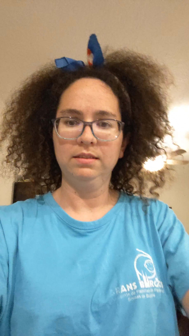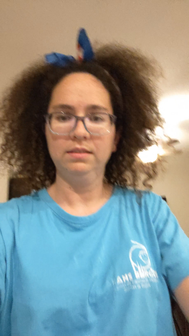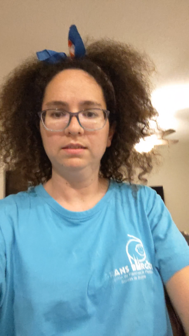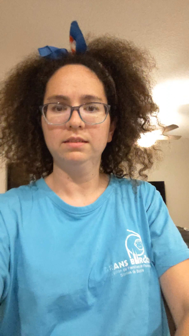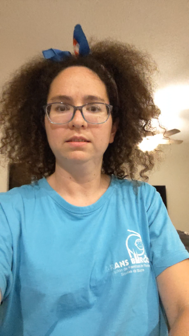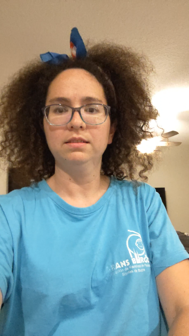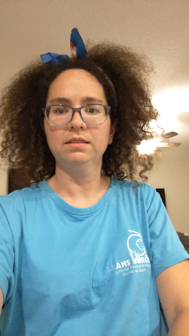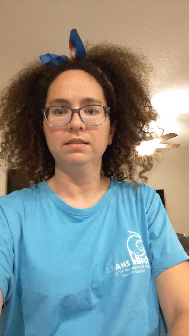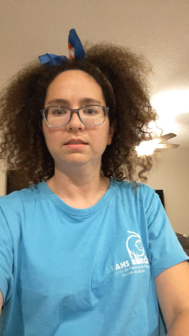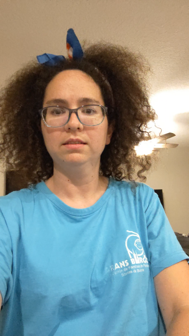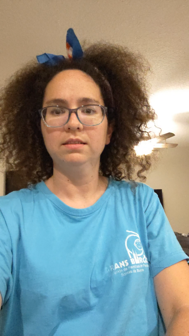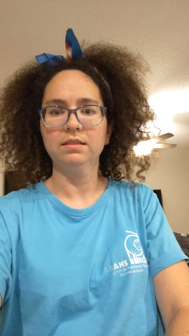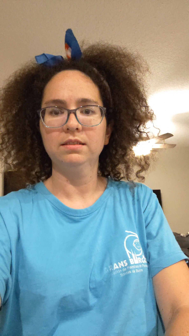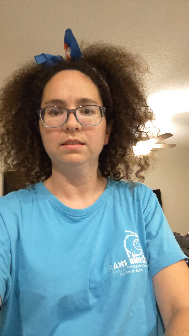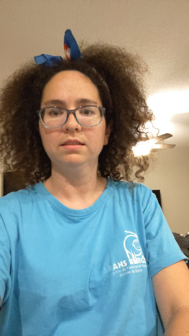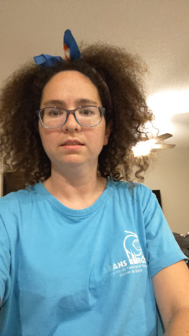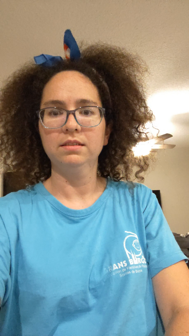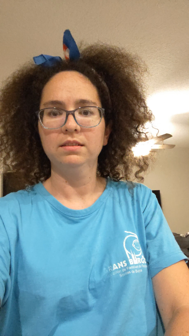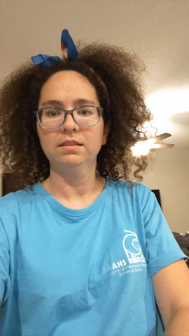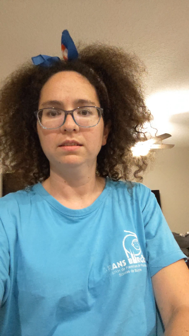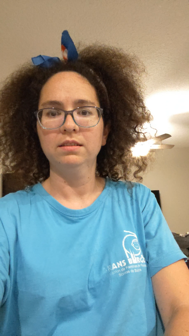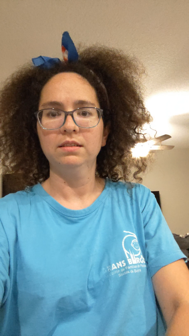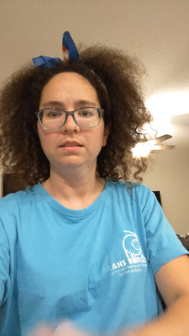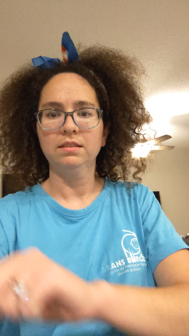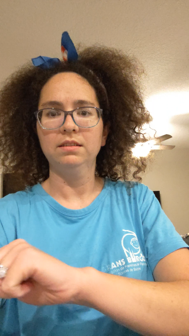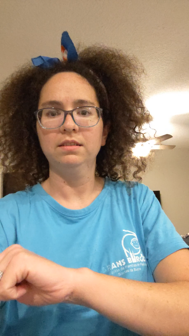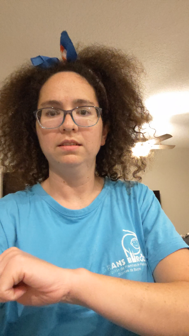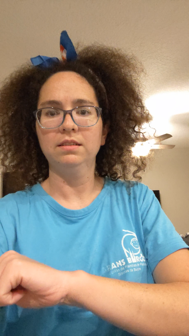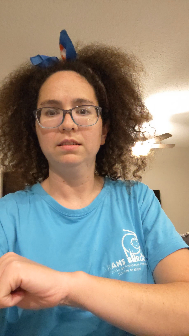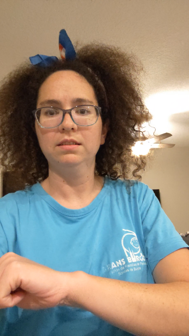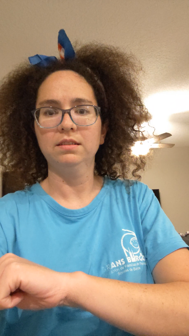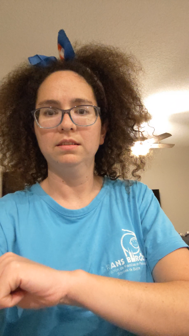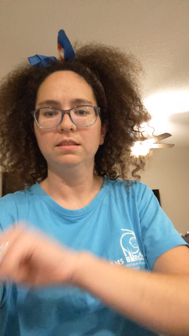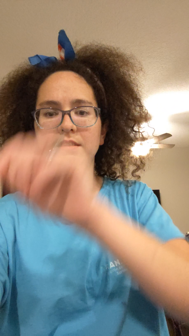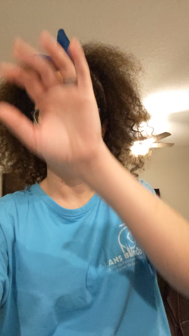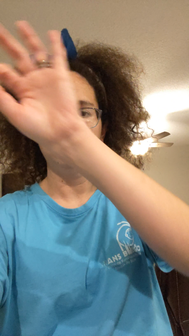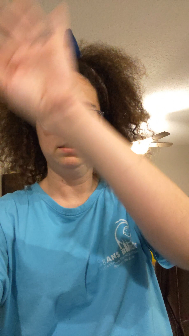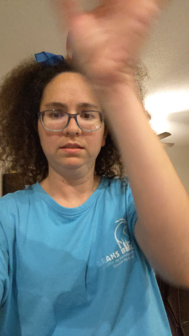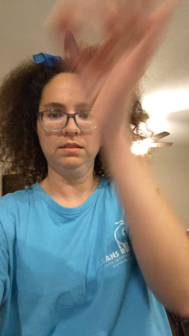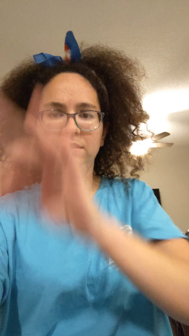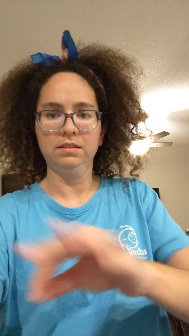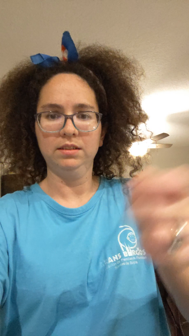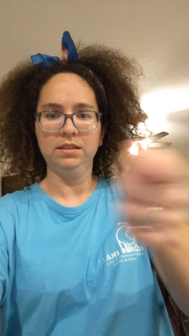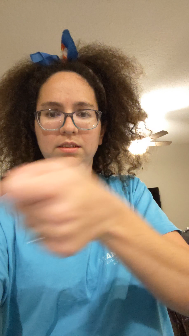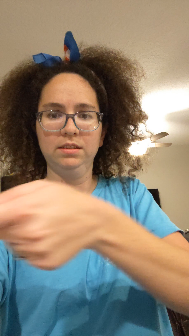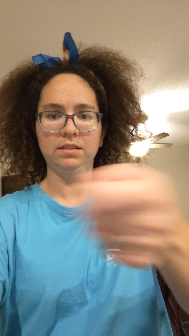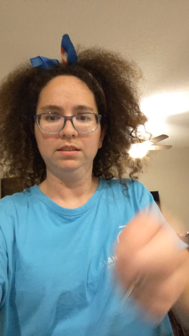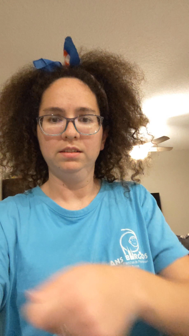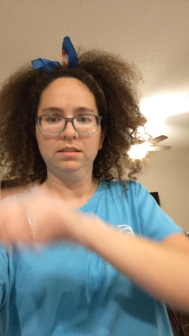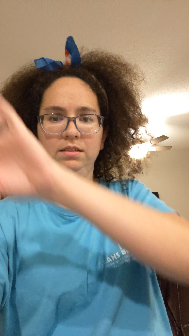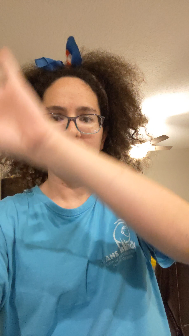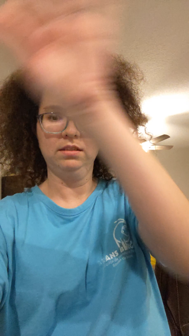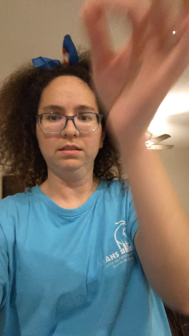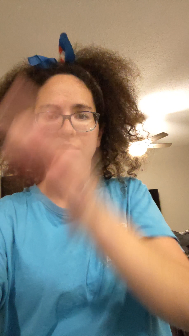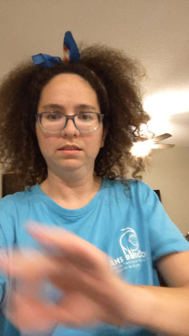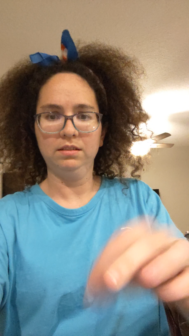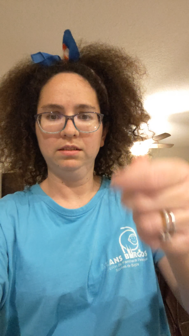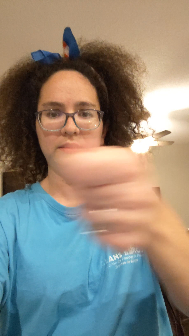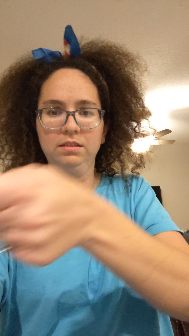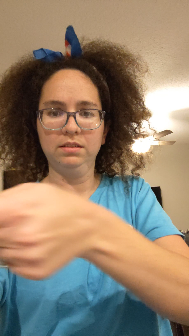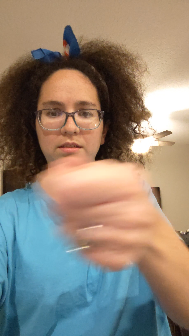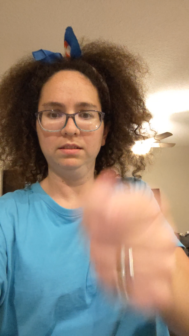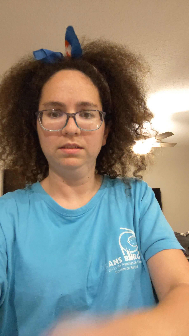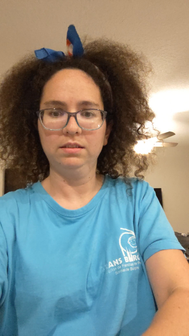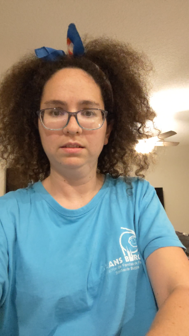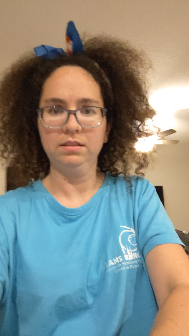hose